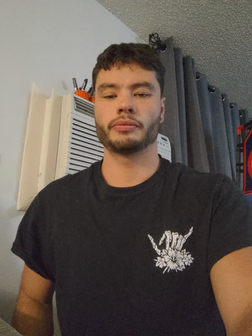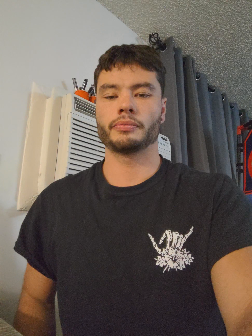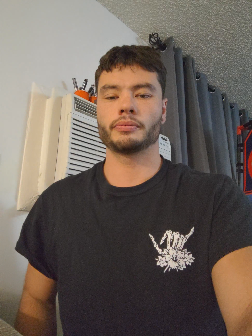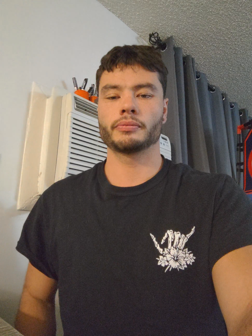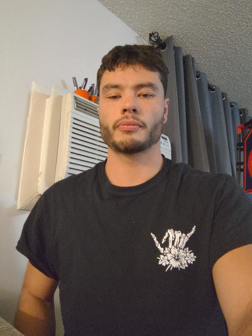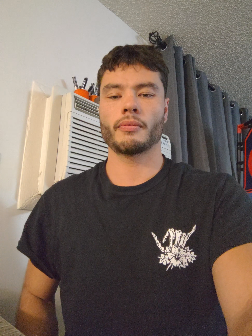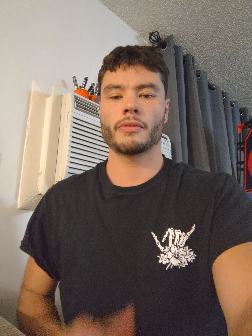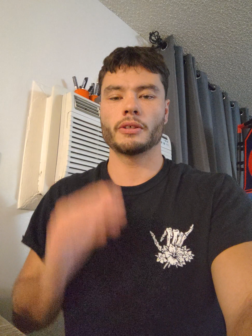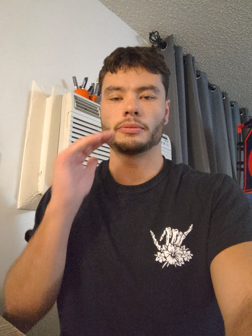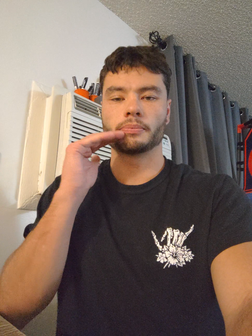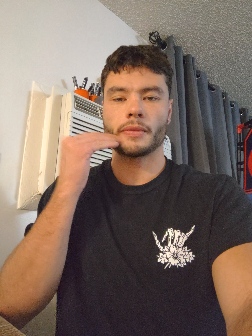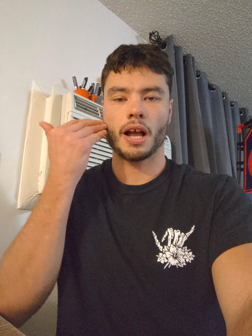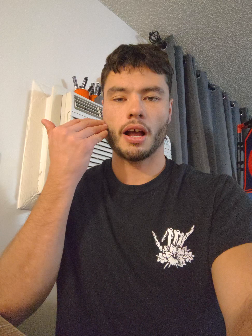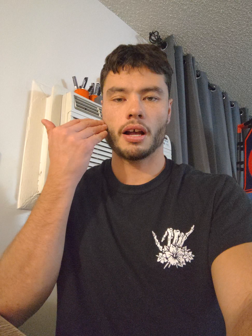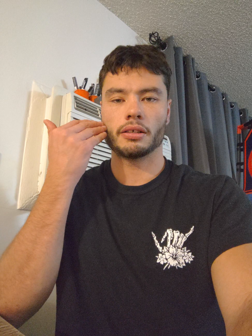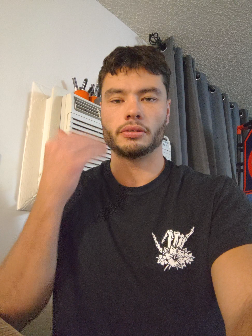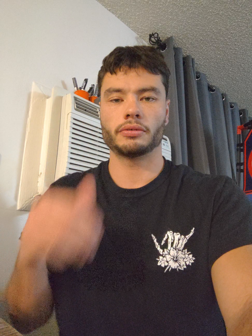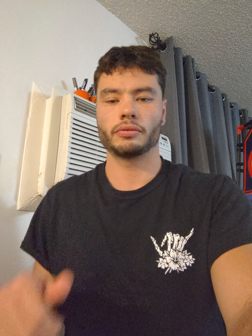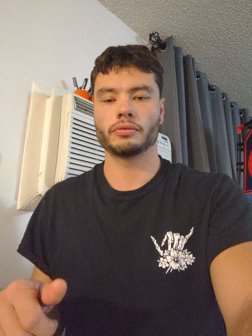smile